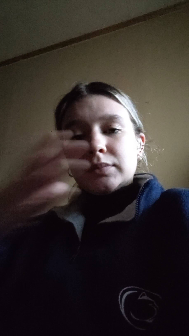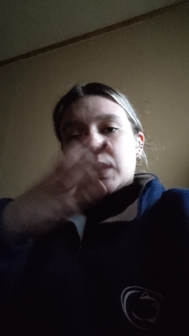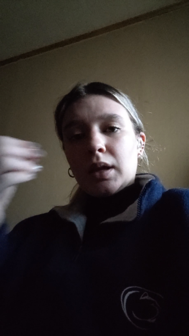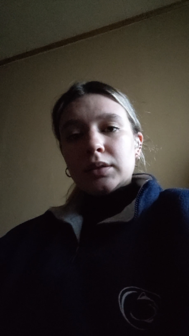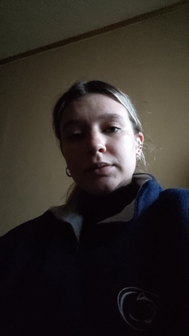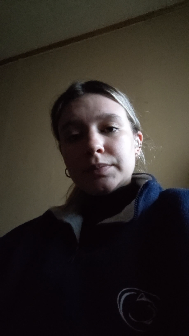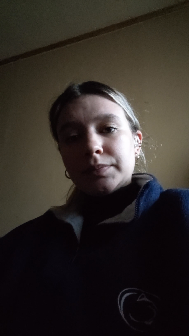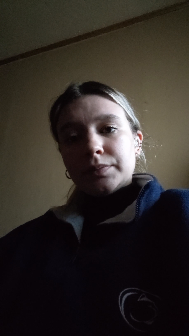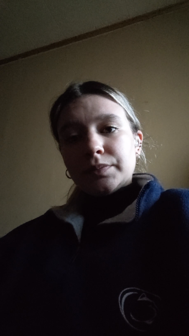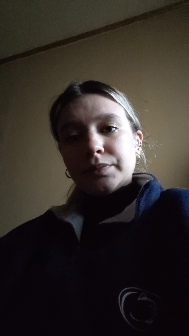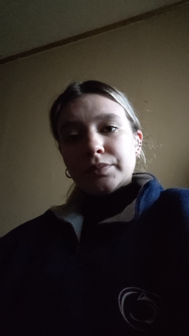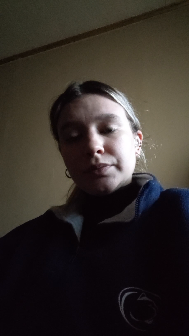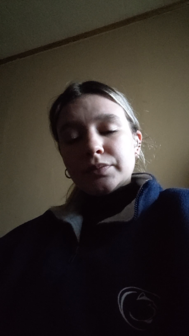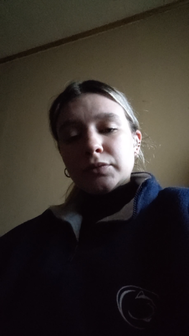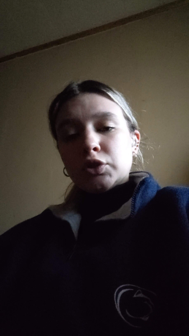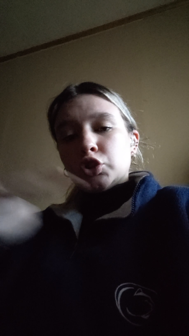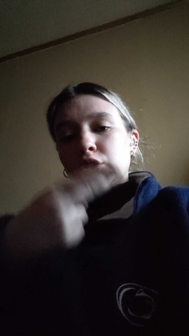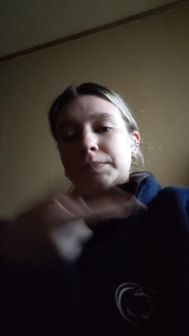sheep